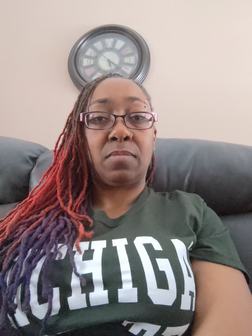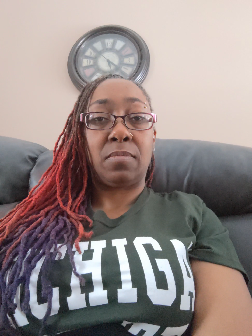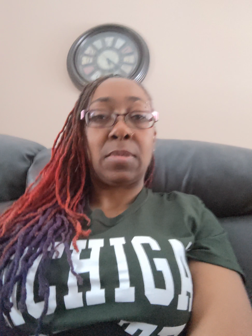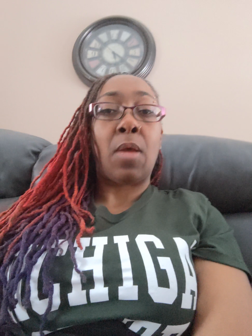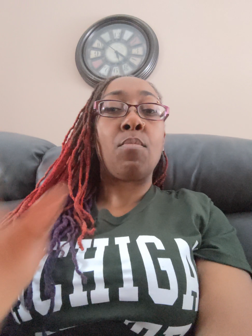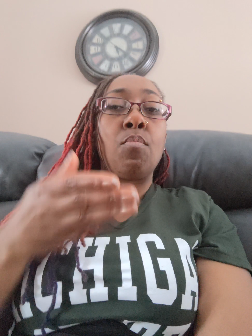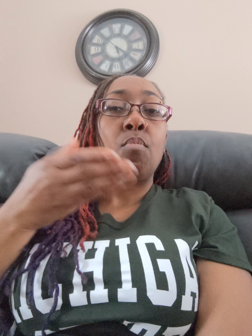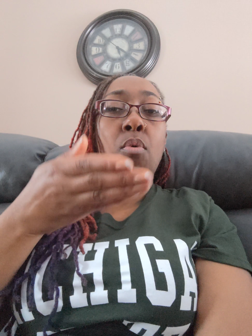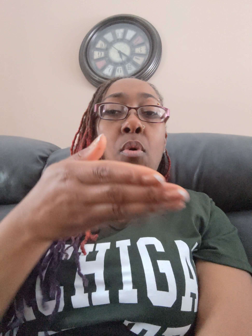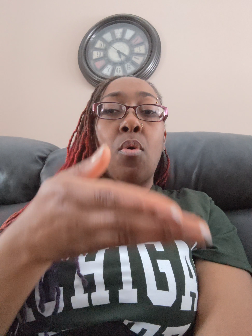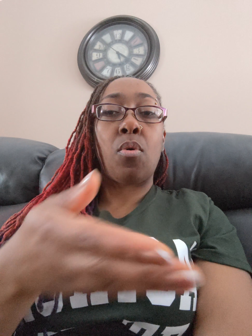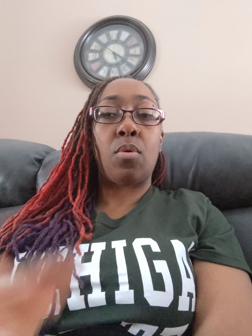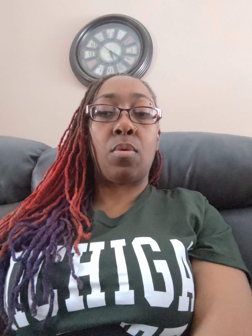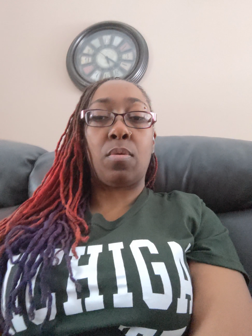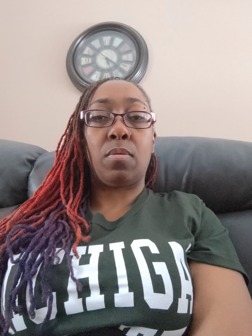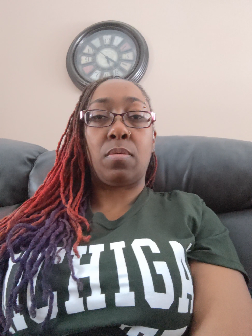boat